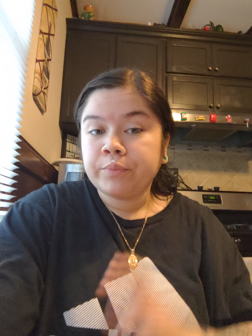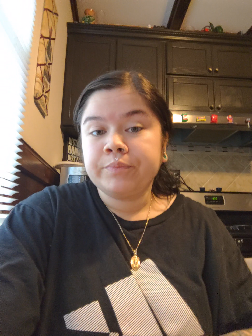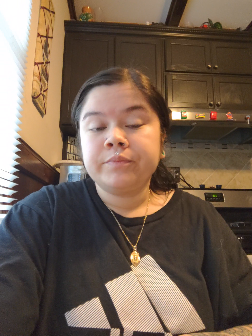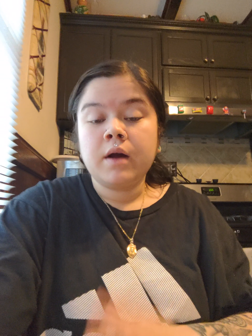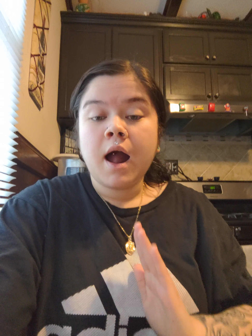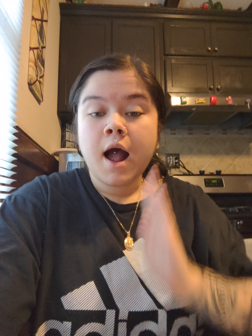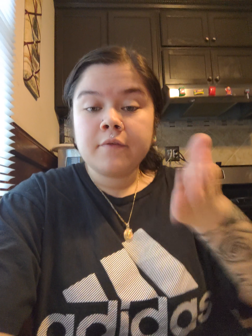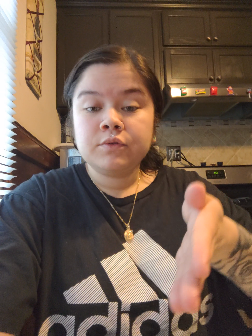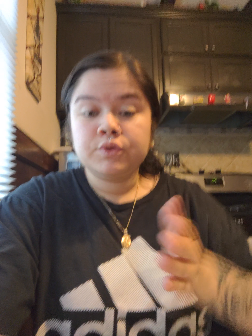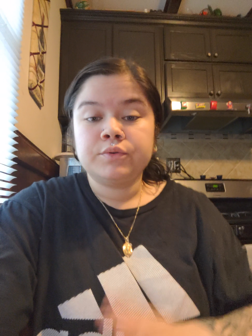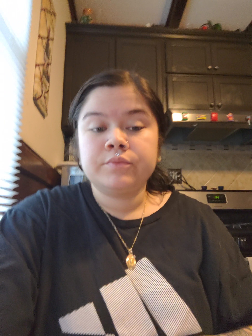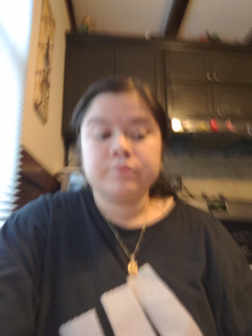after